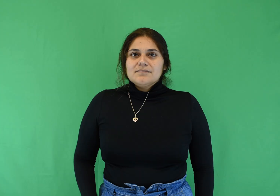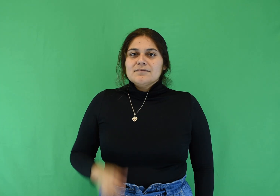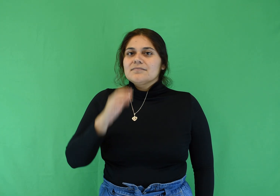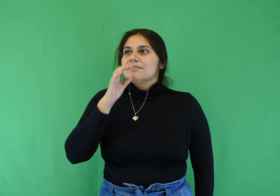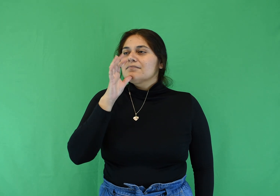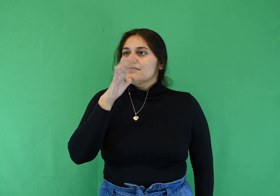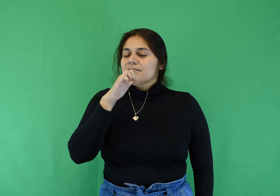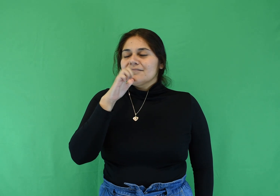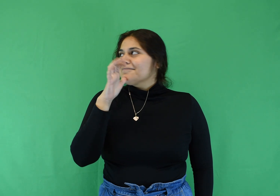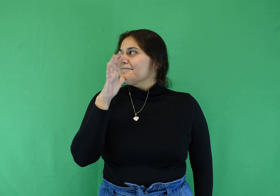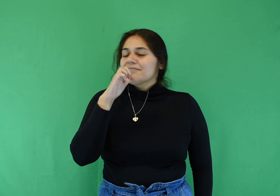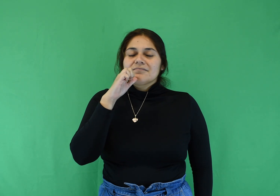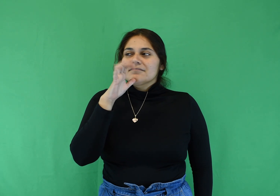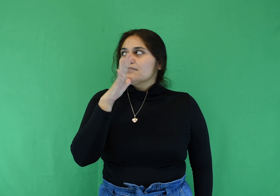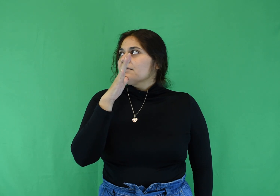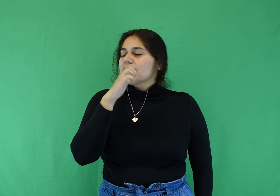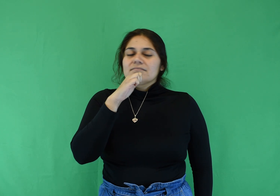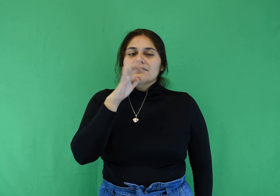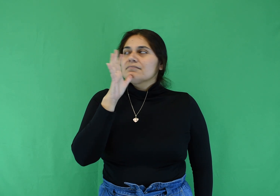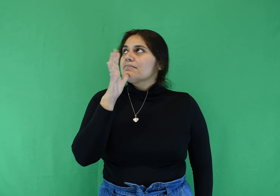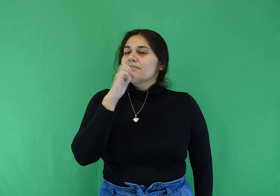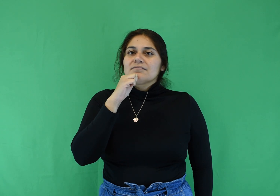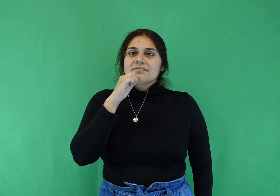no poder